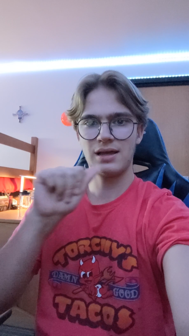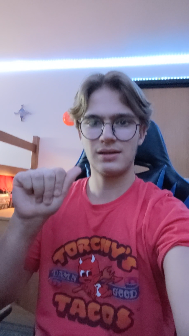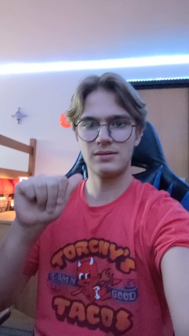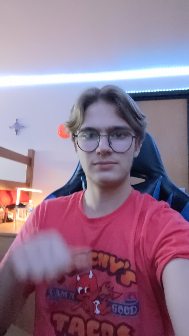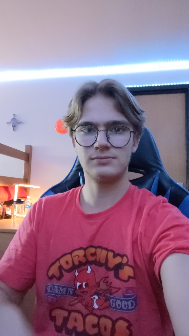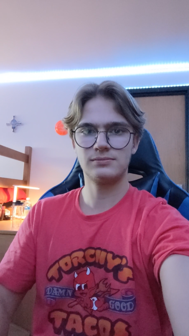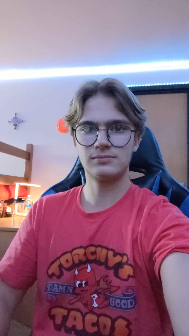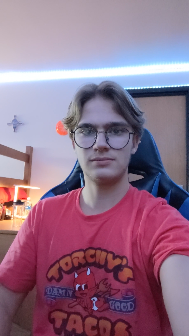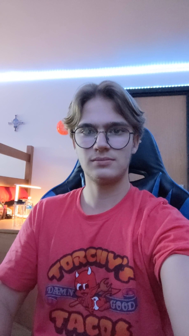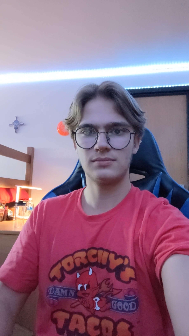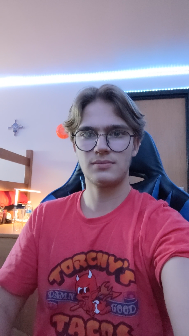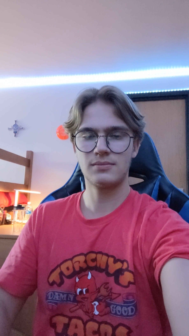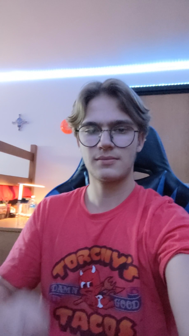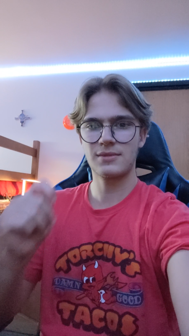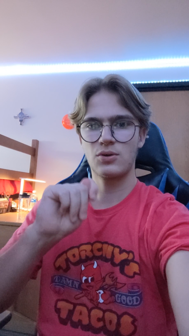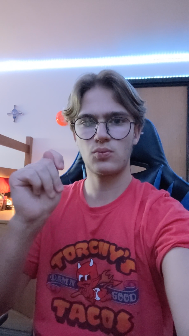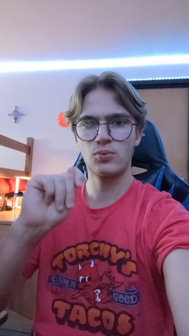bathroom